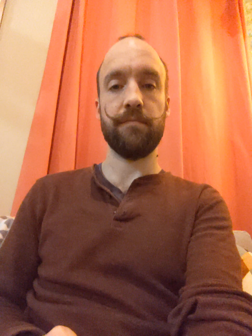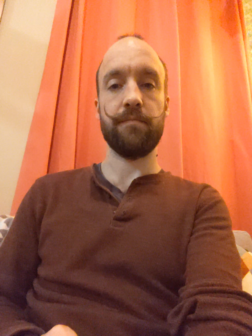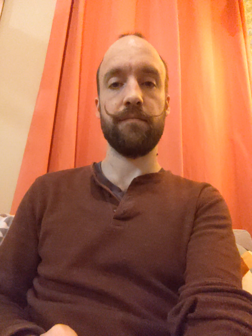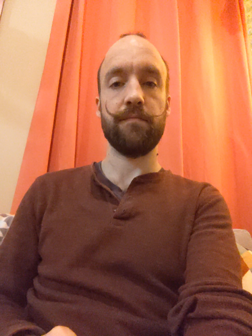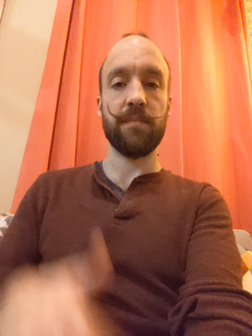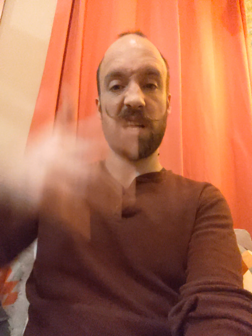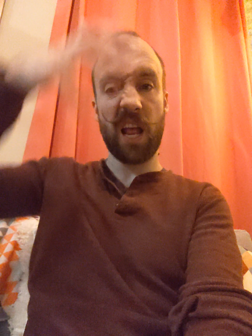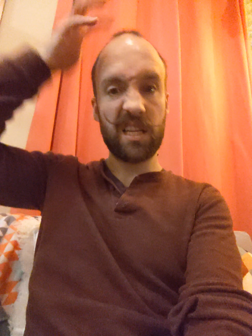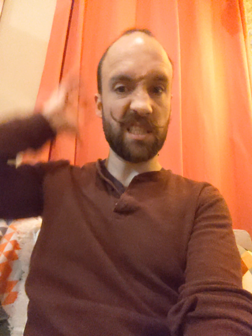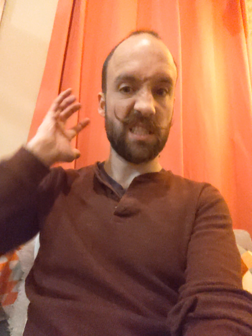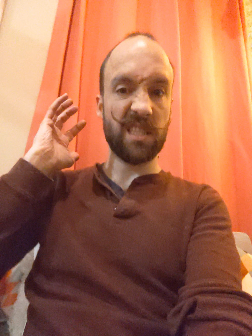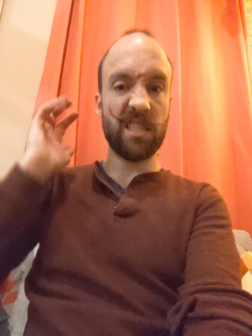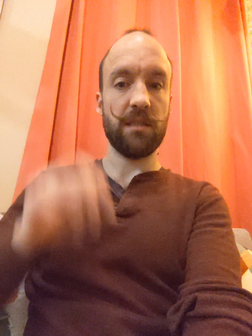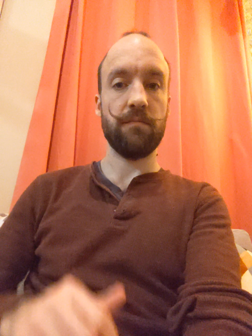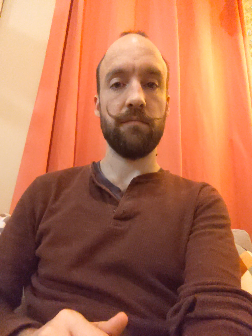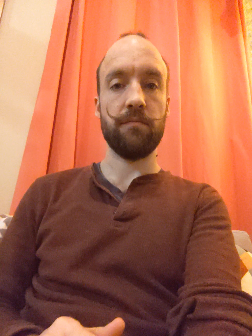lion